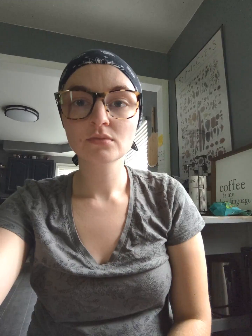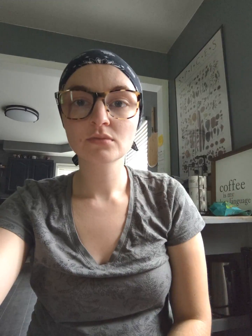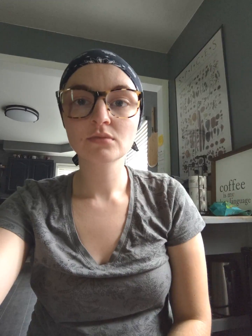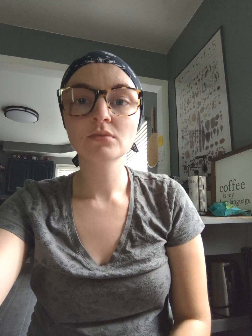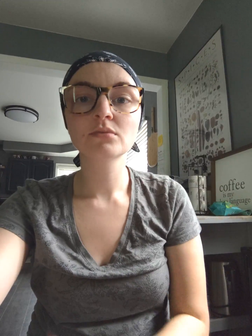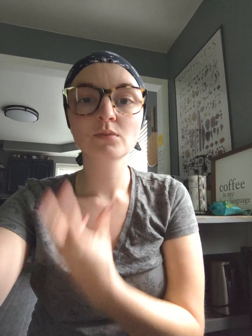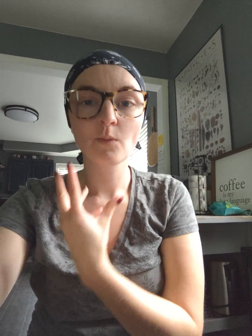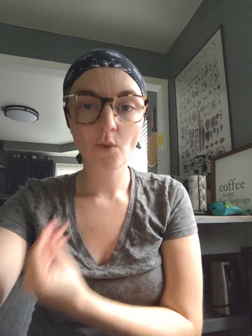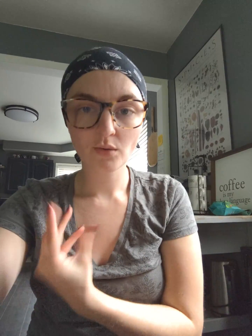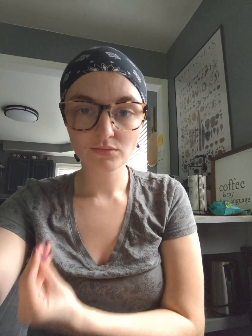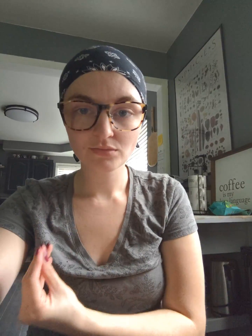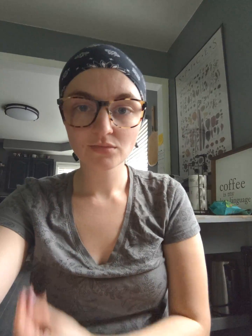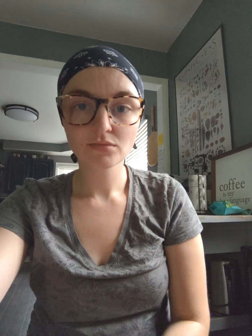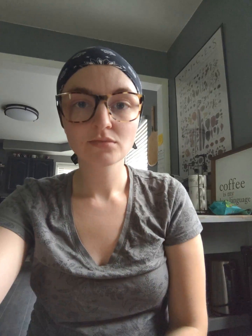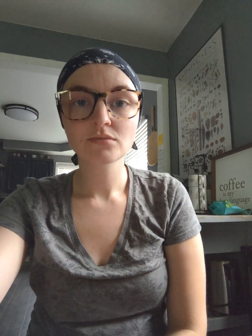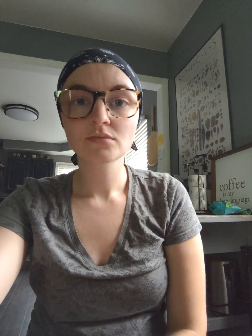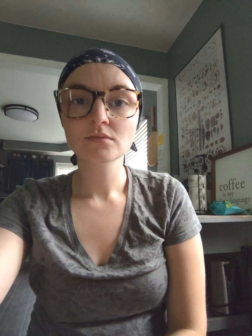poor